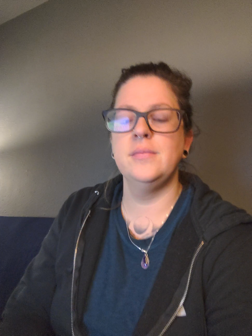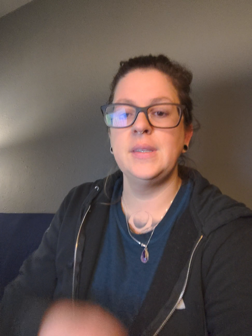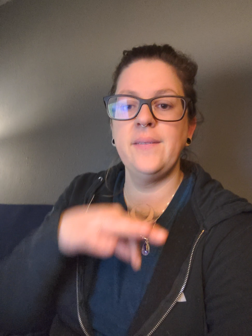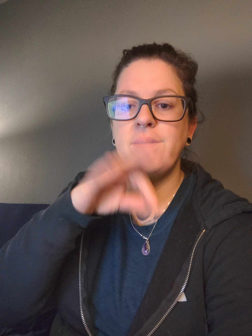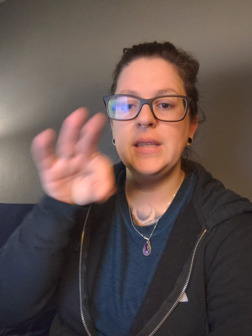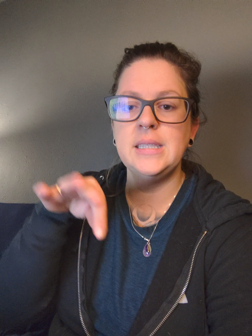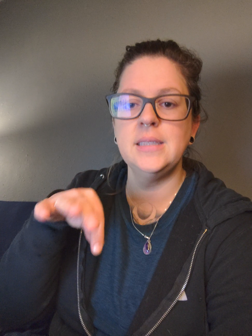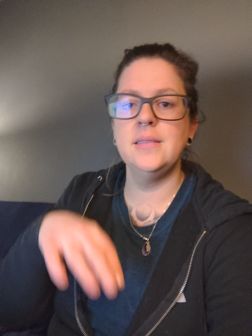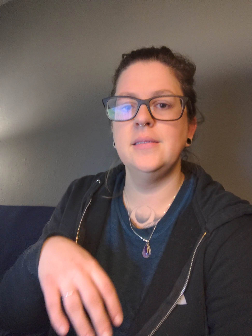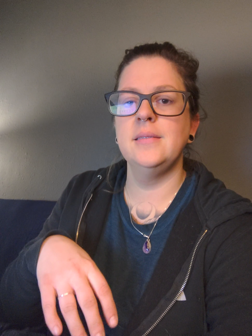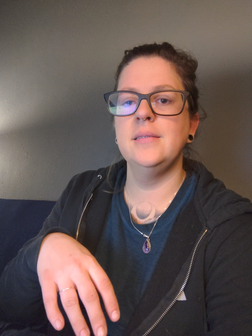feet